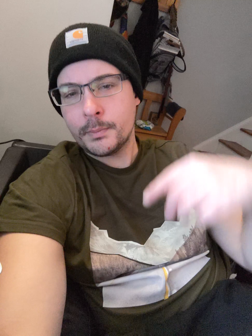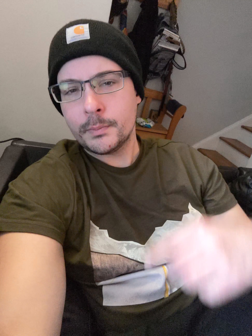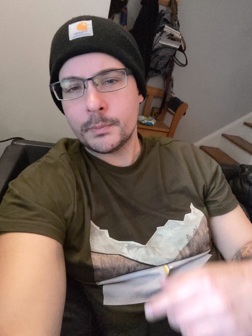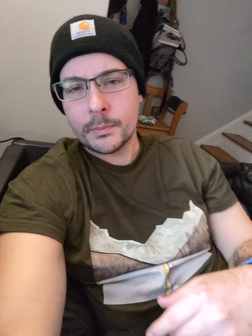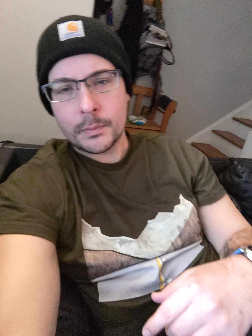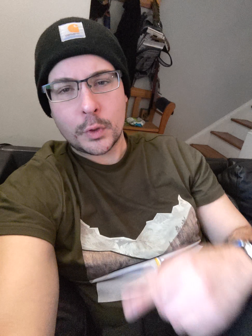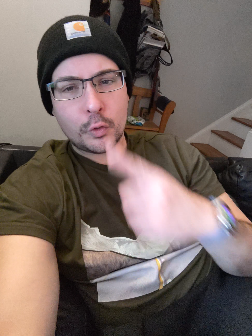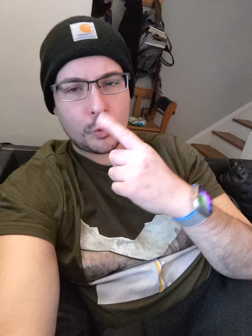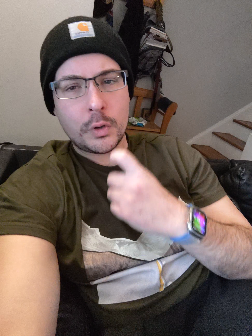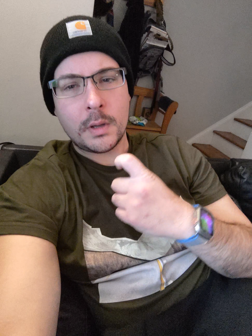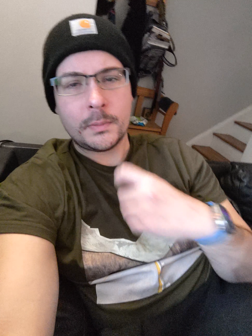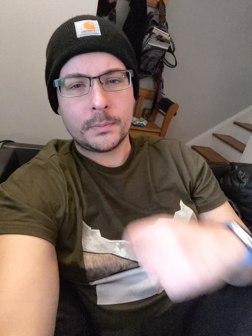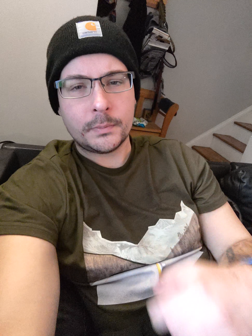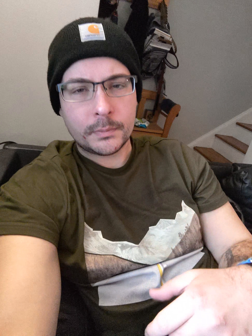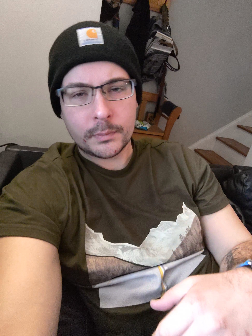red